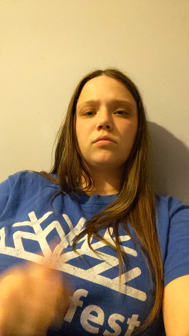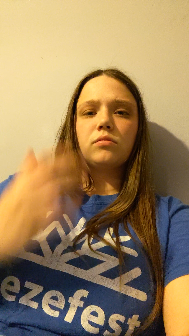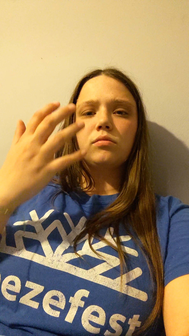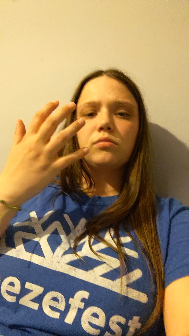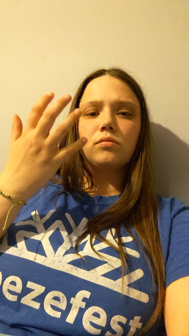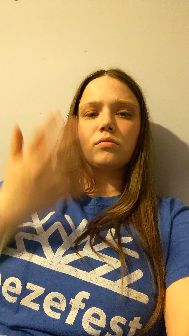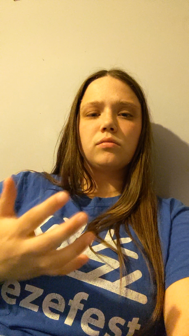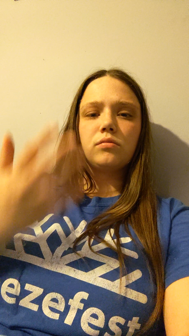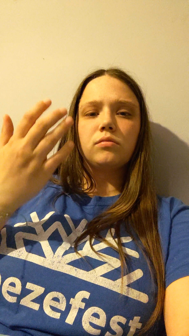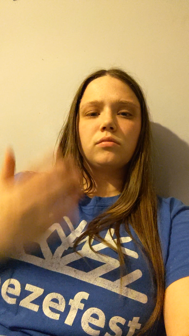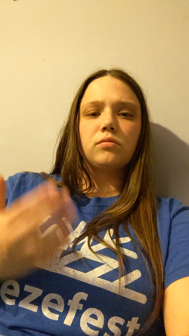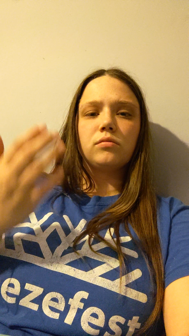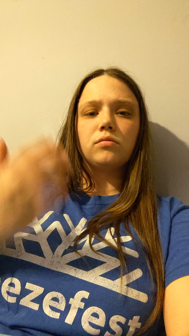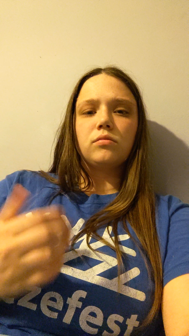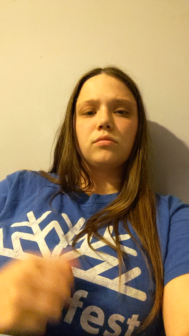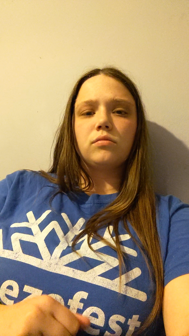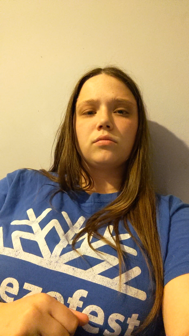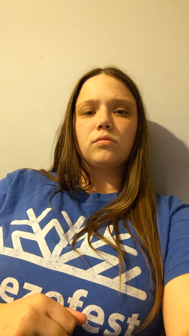heavy